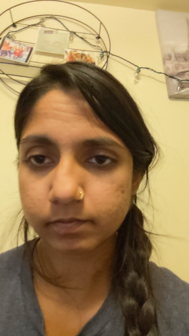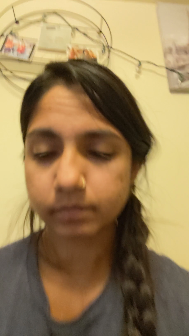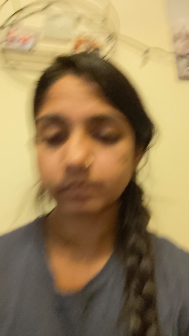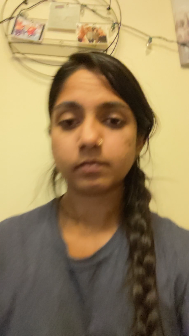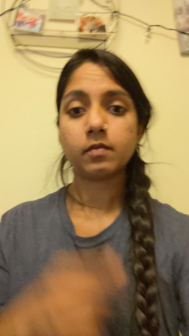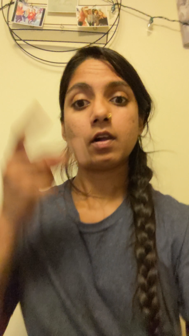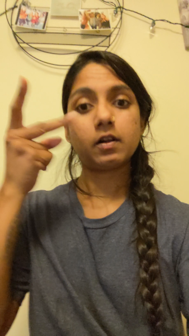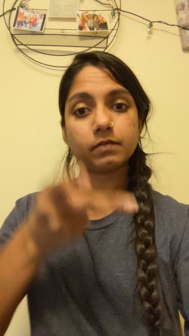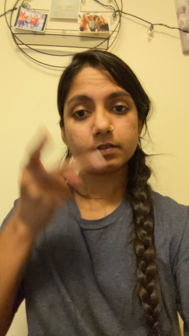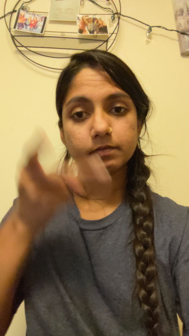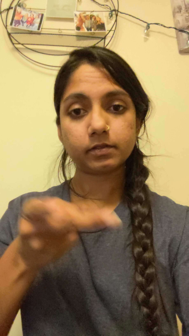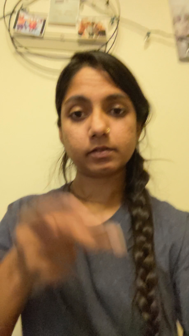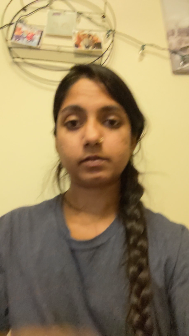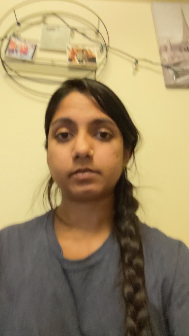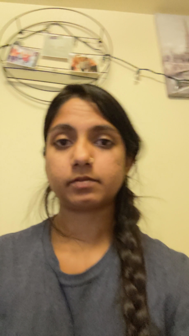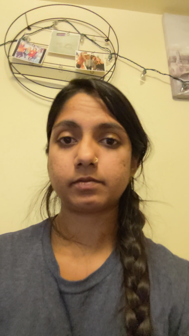careful